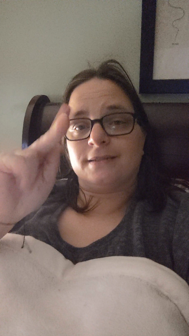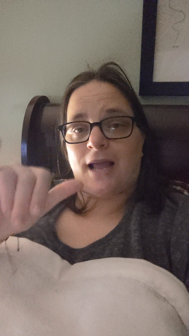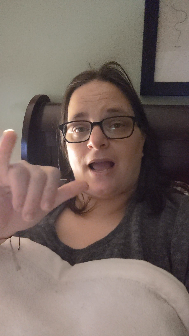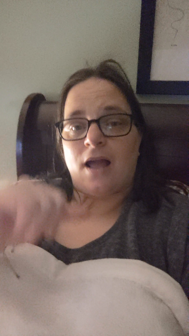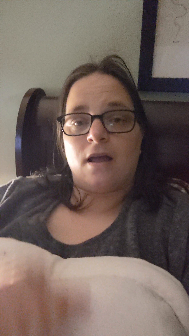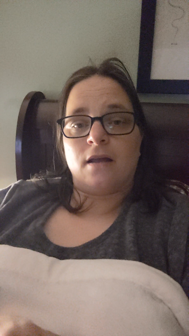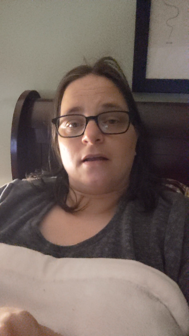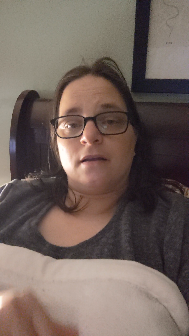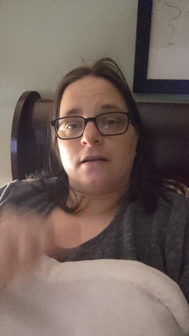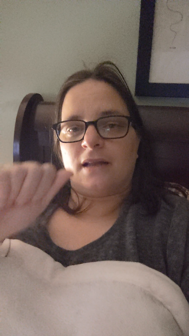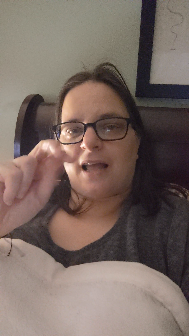ant